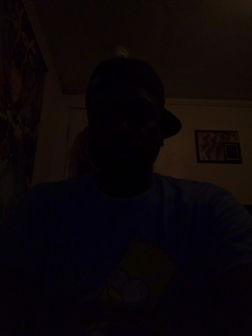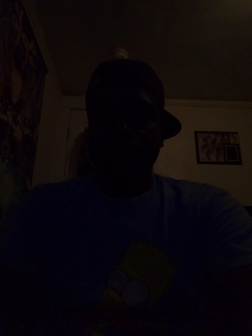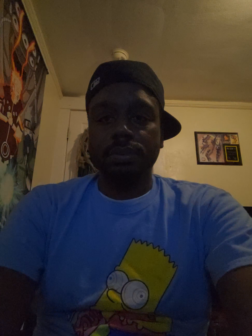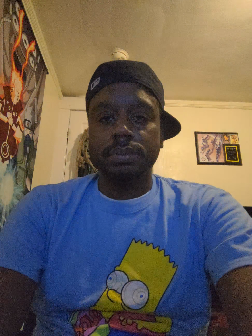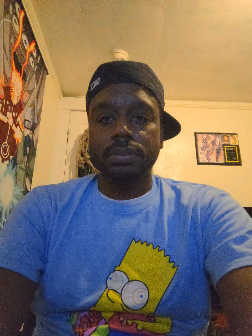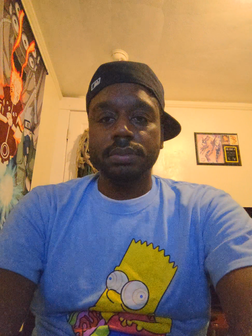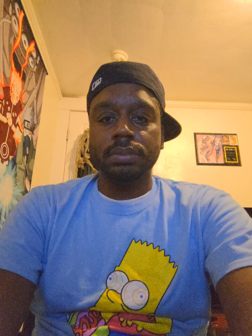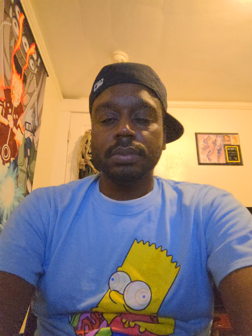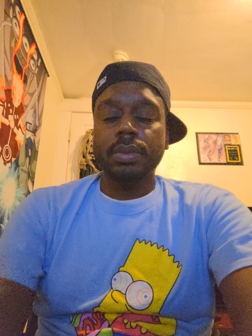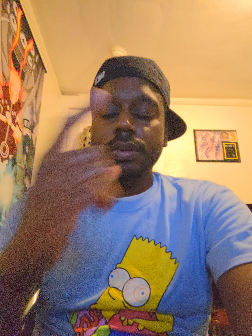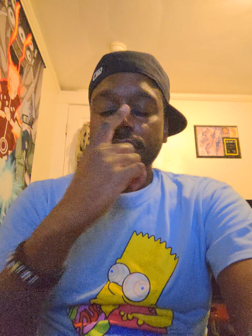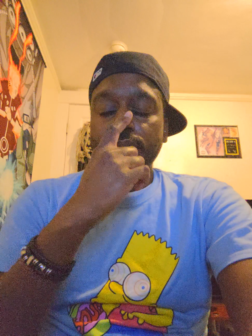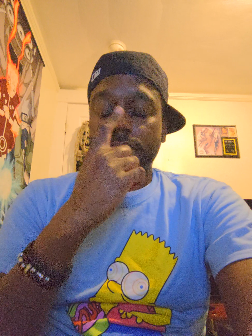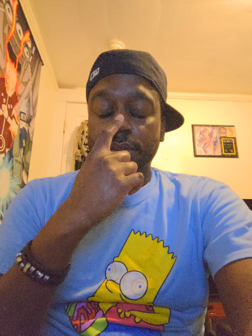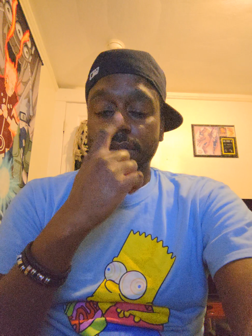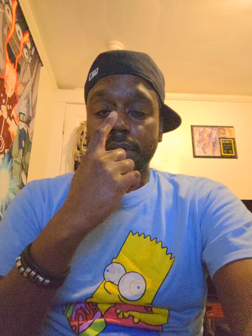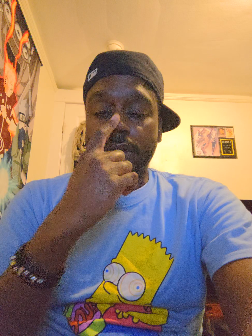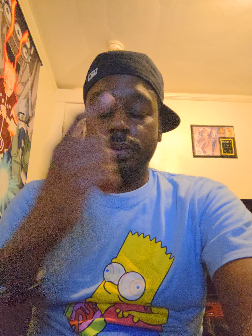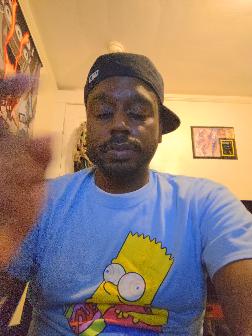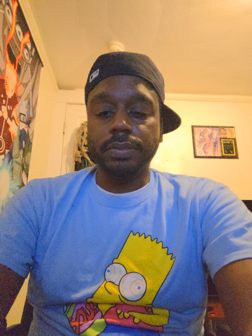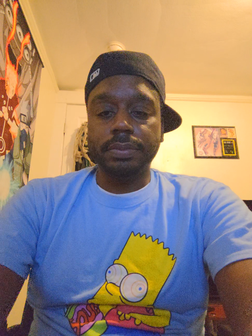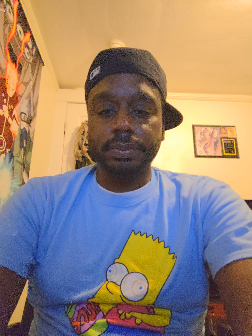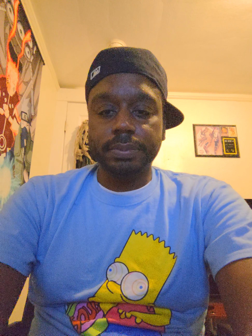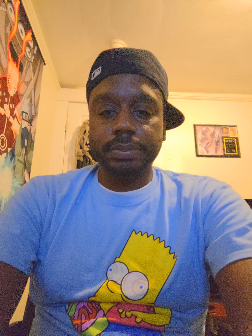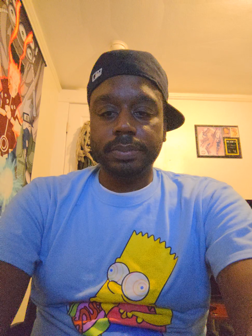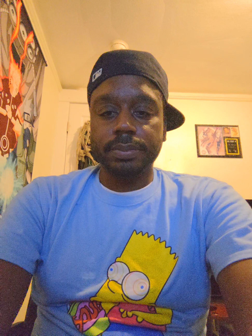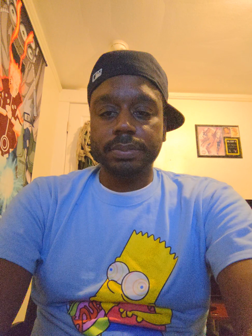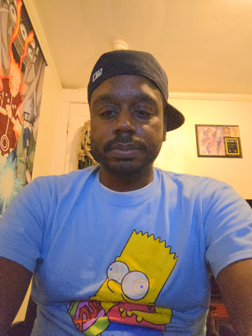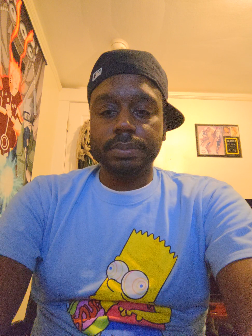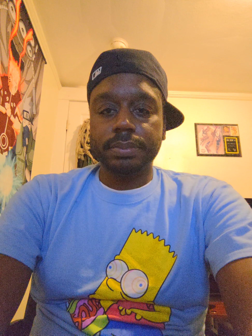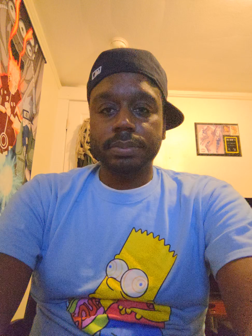nose